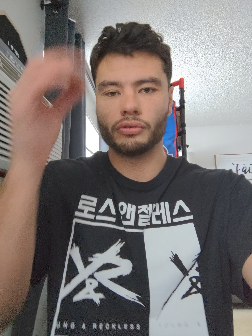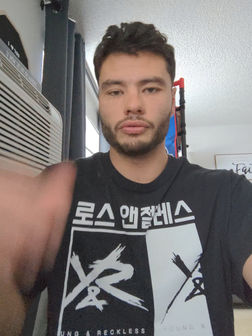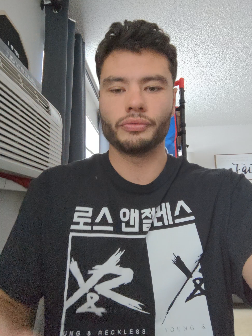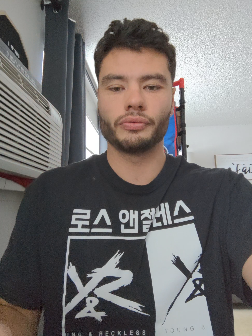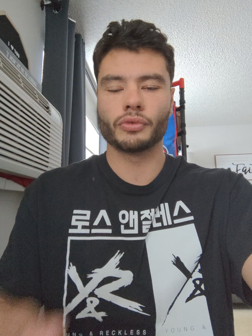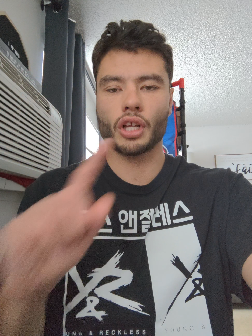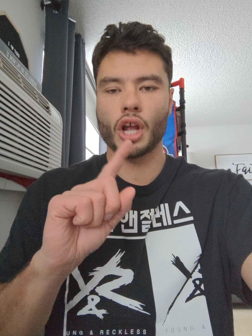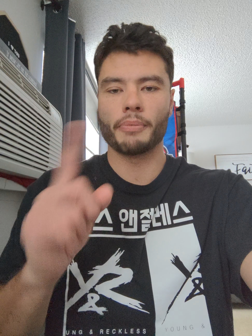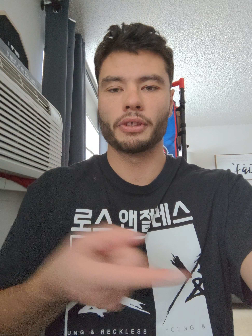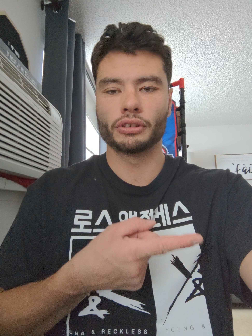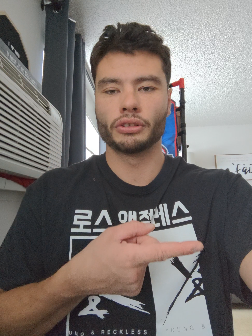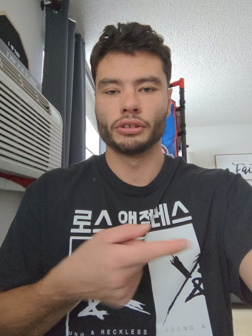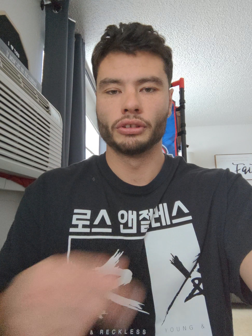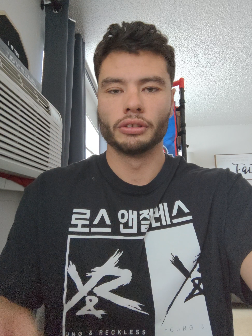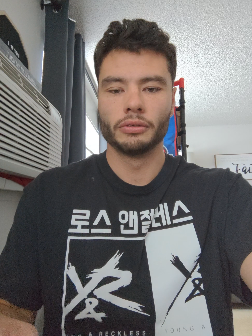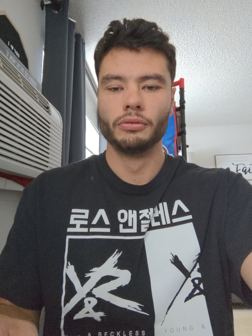garbage